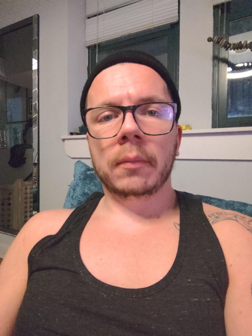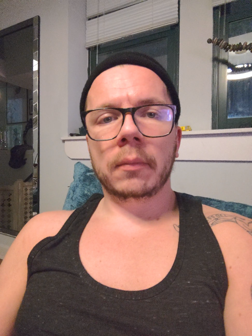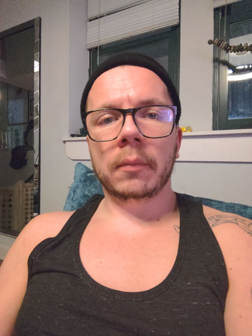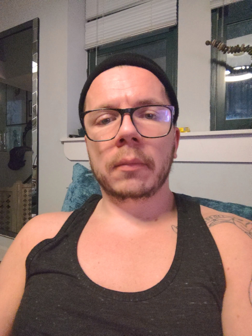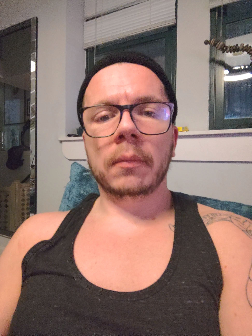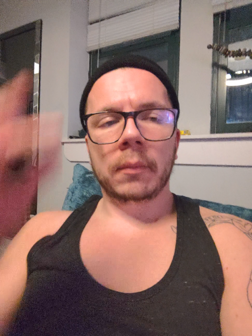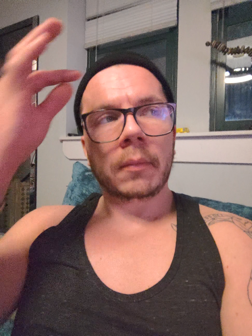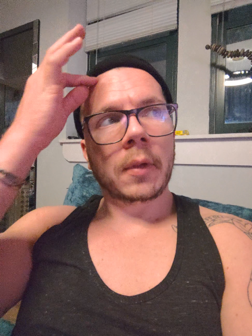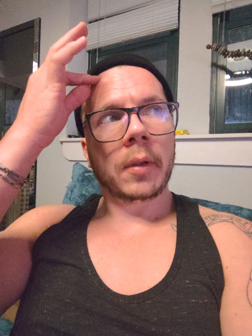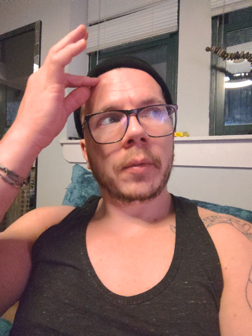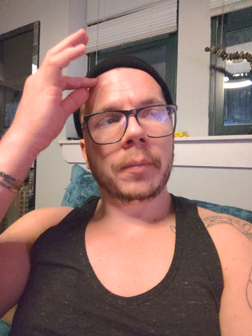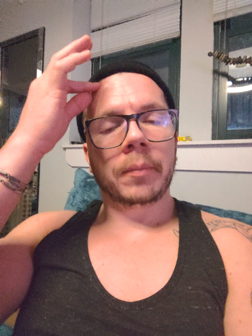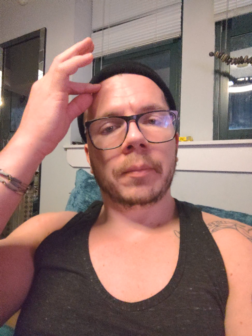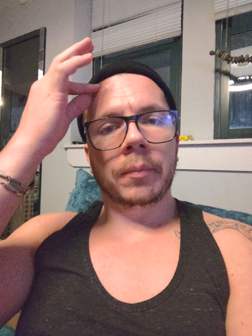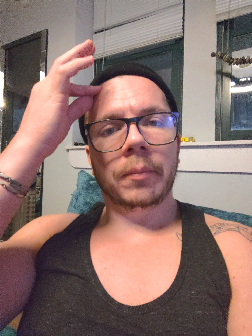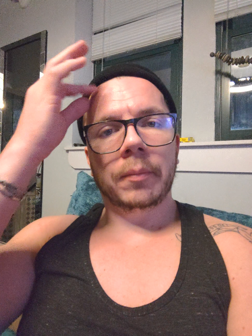hair